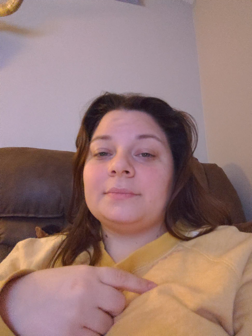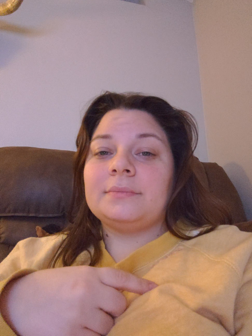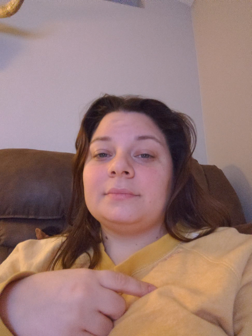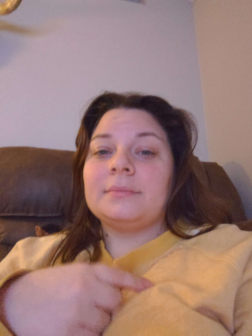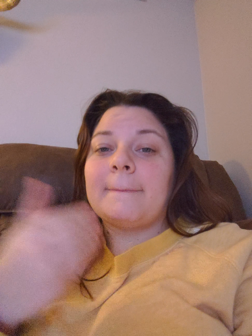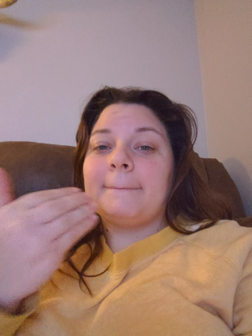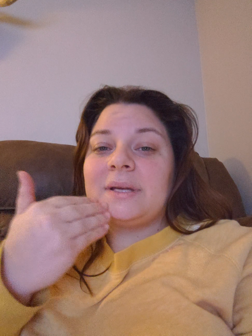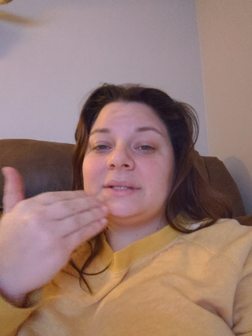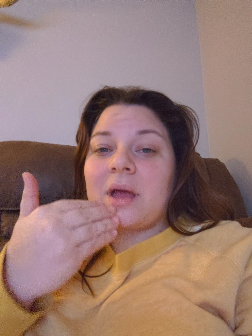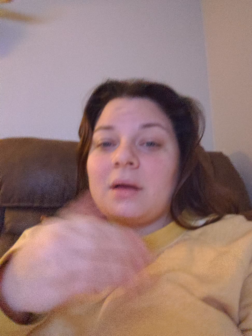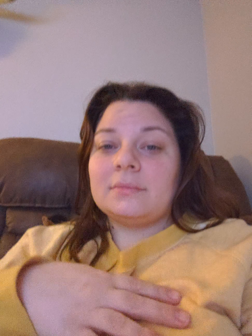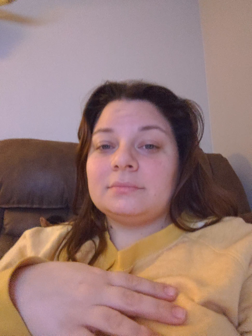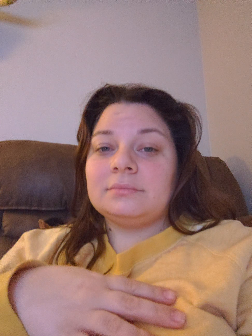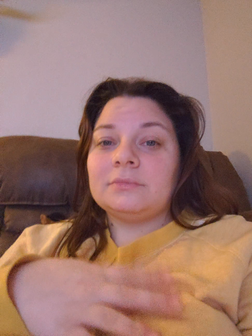pizza